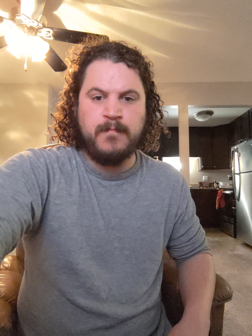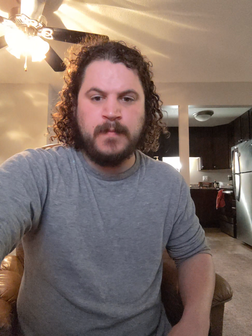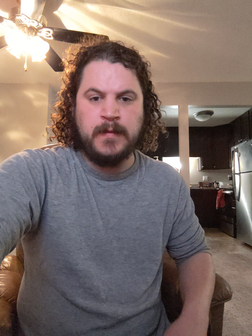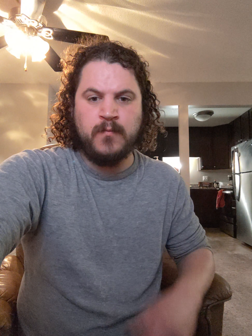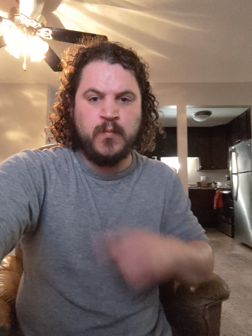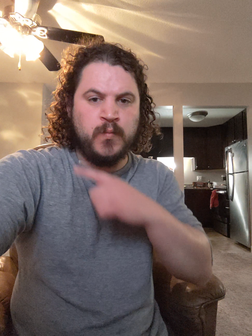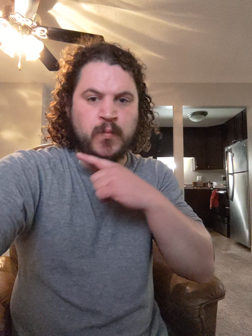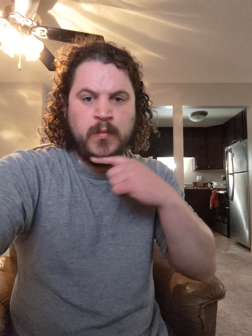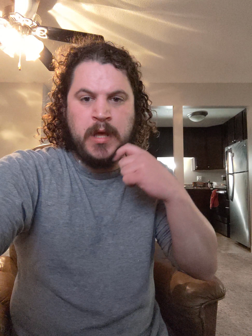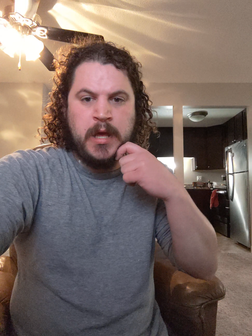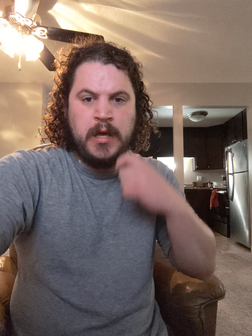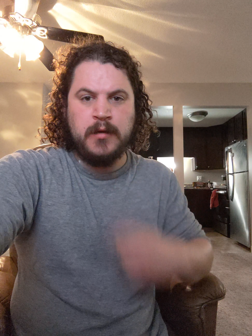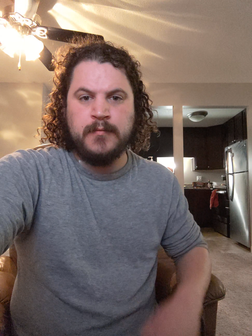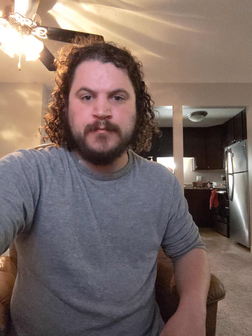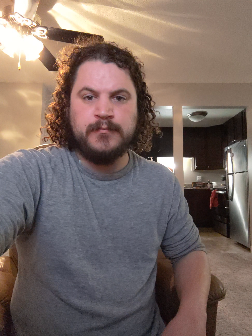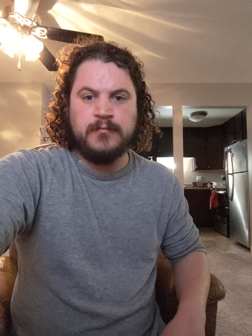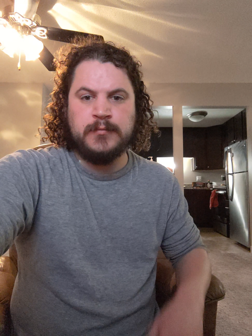dry